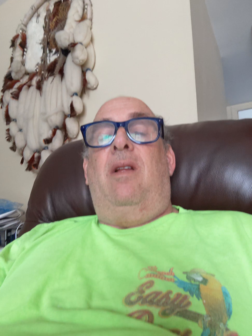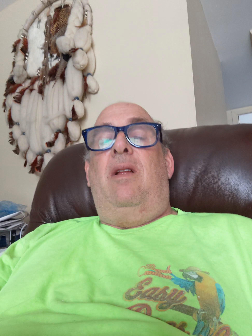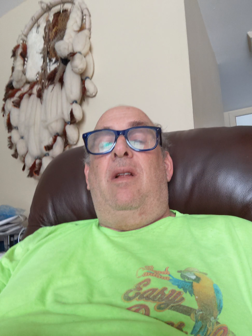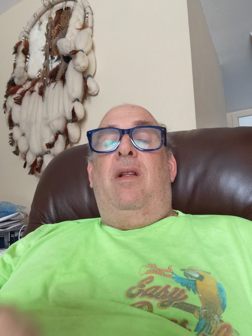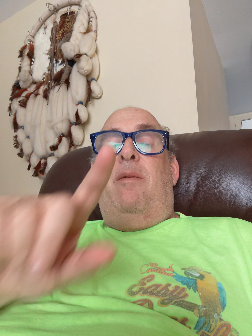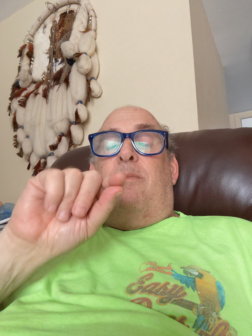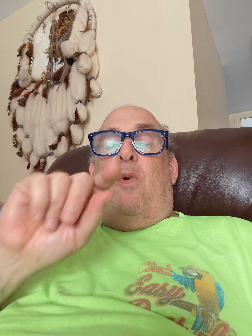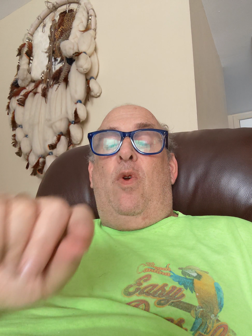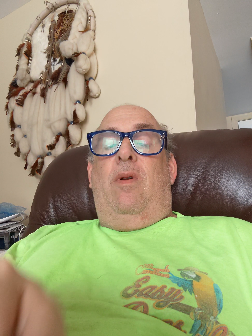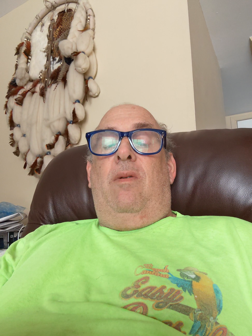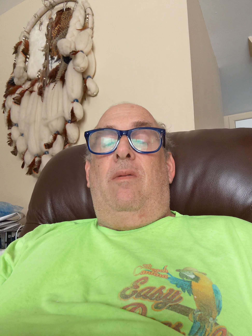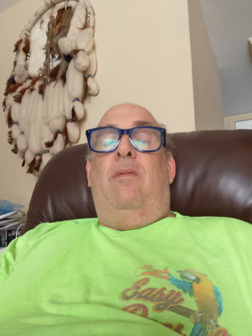bird